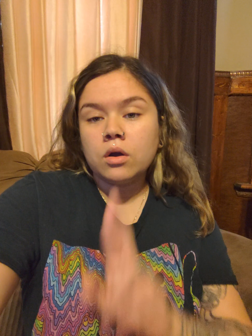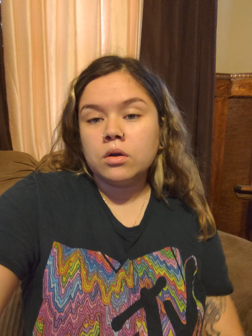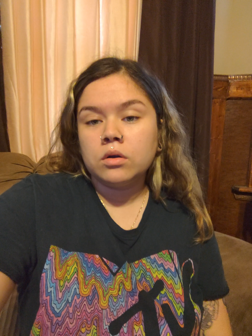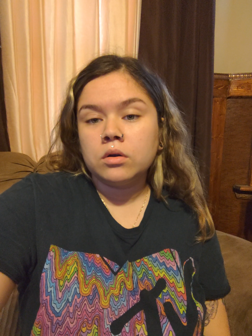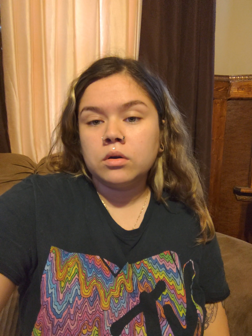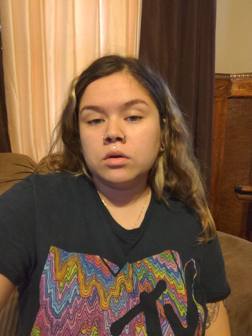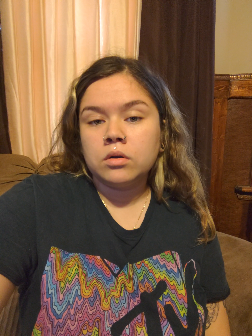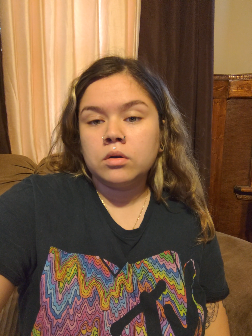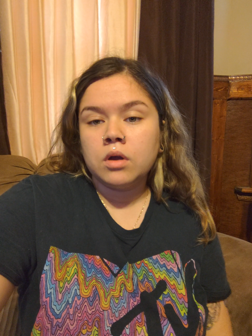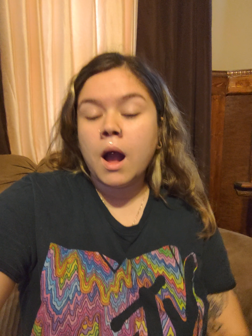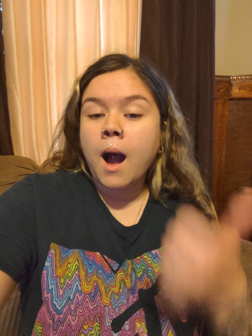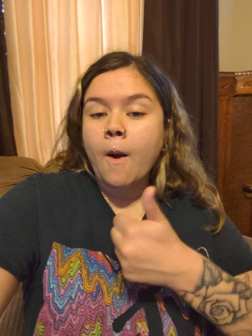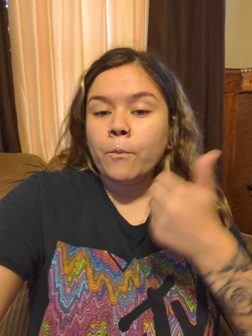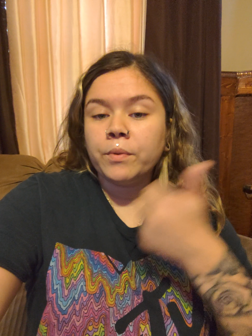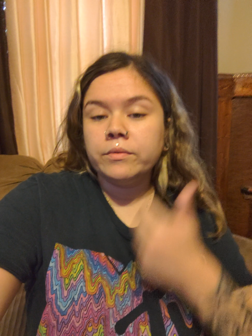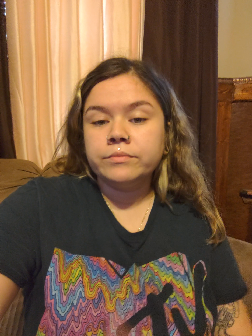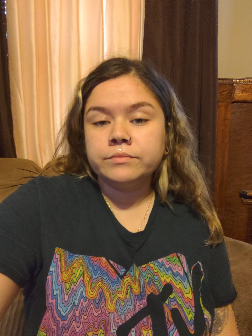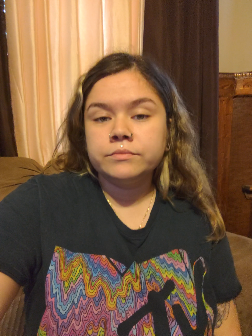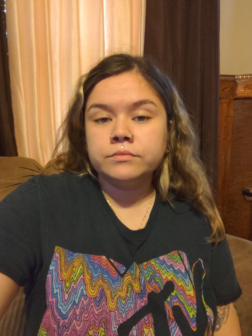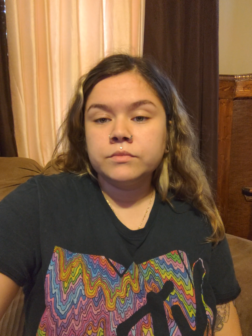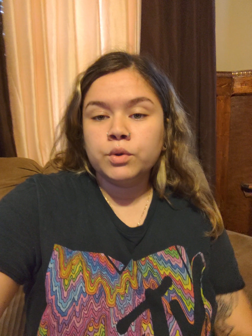help